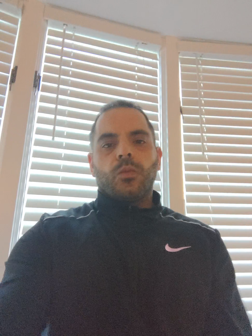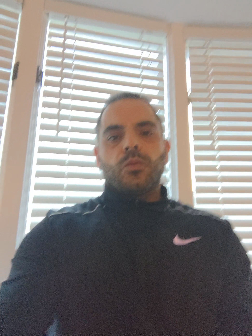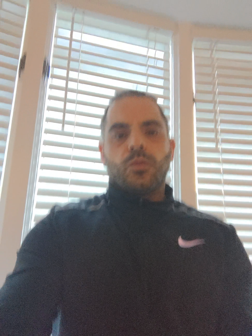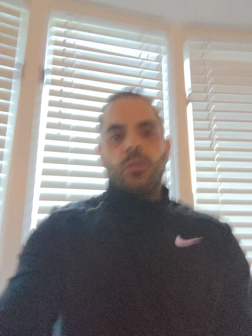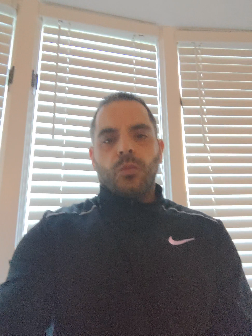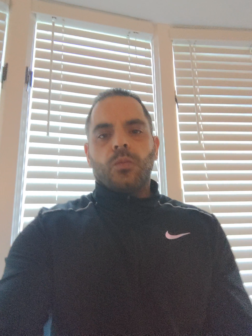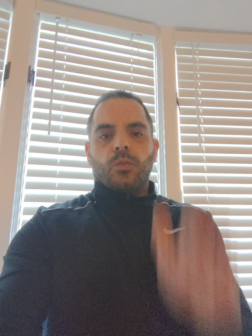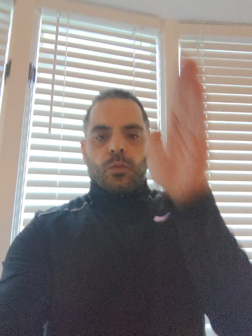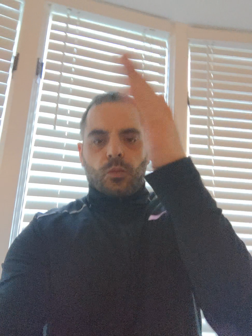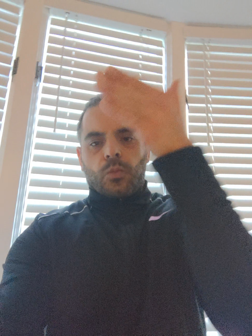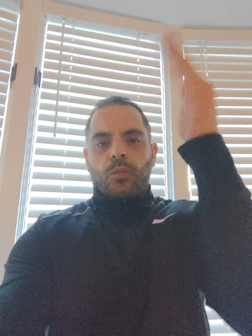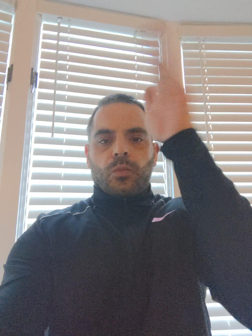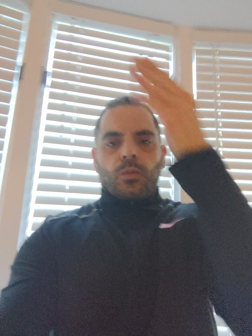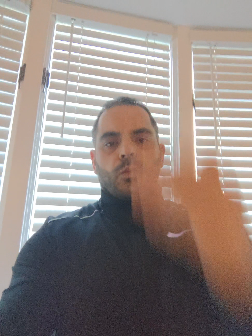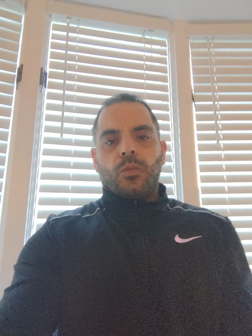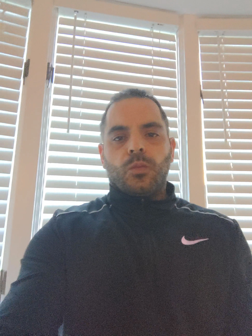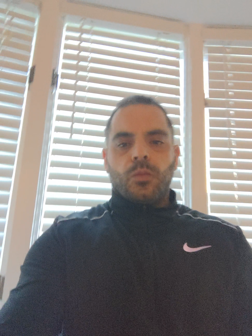flag